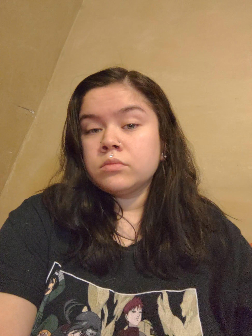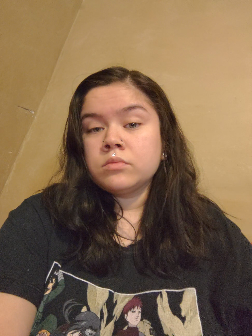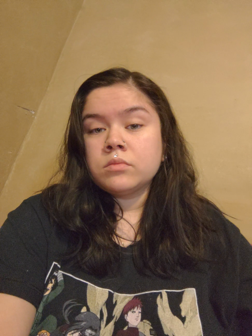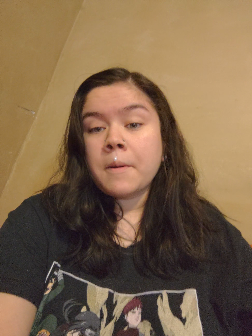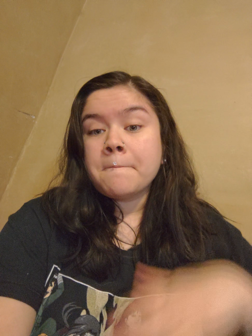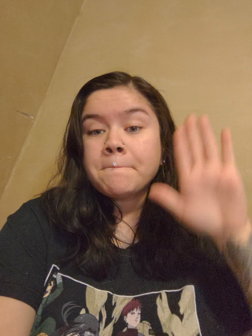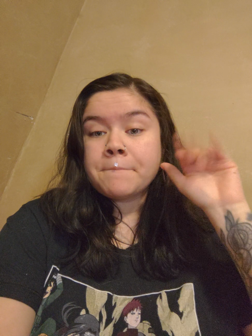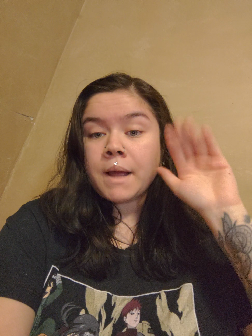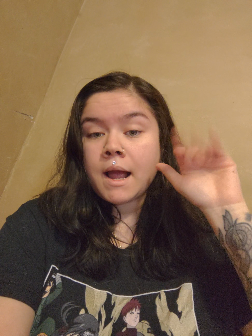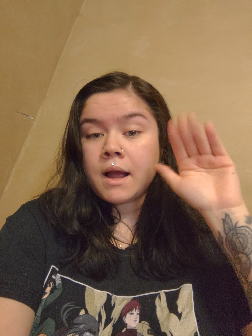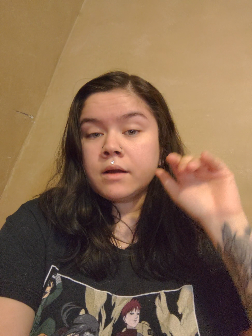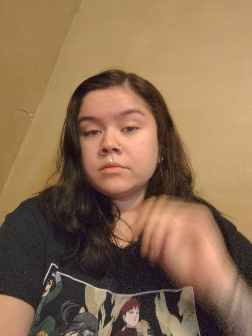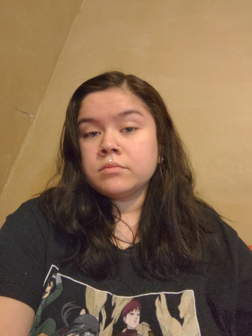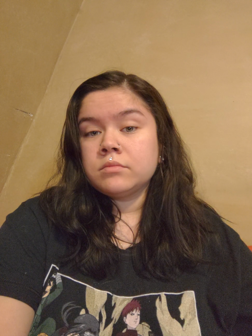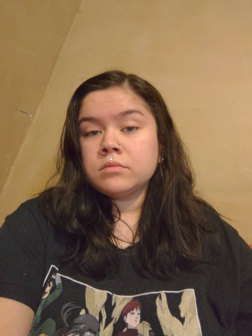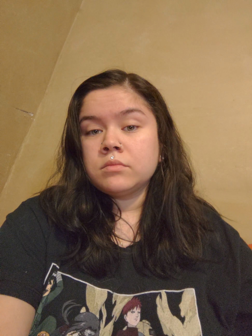bye